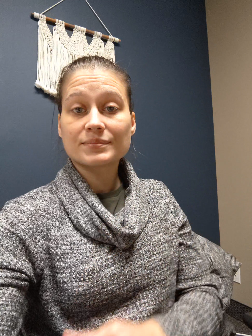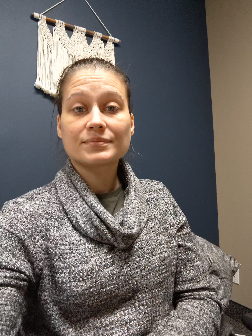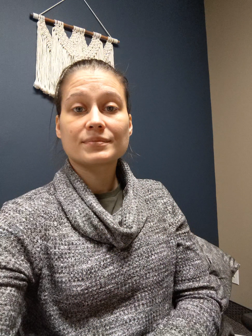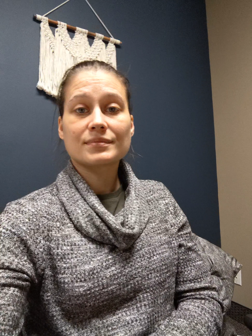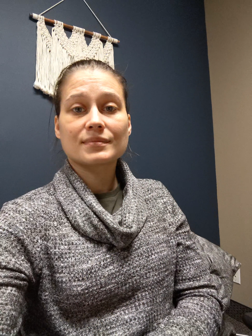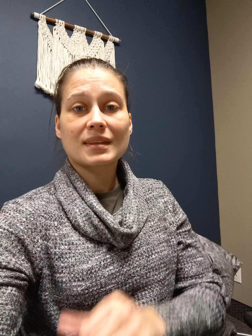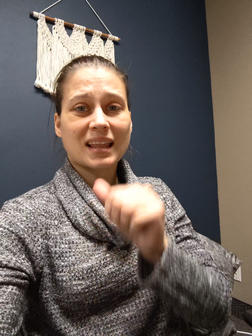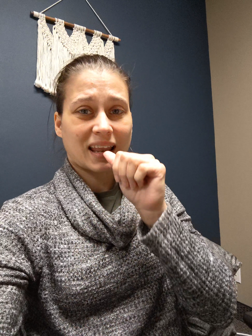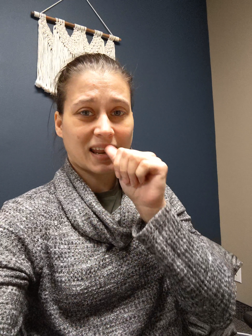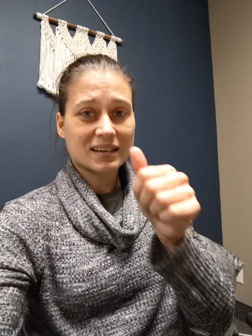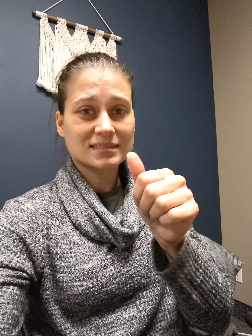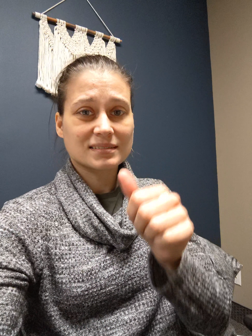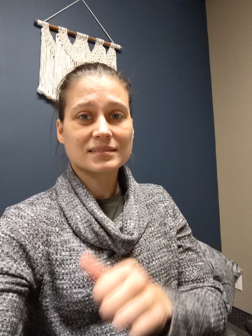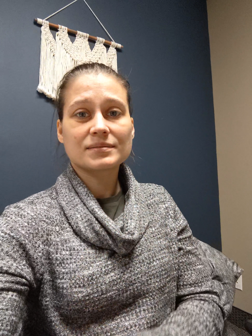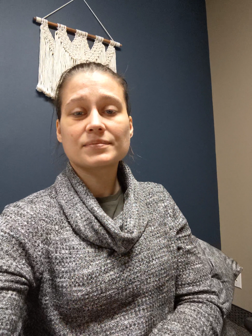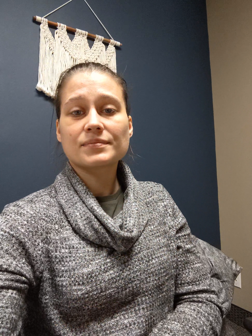nuts